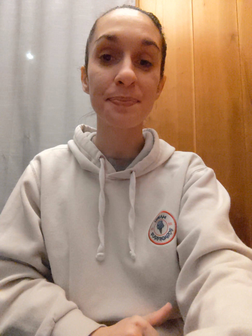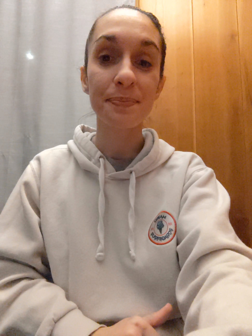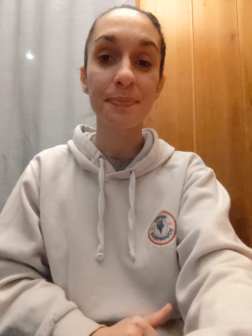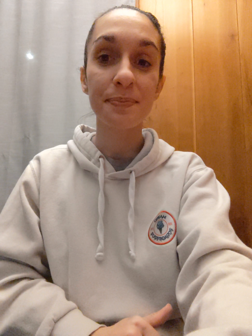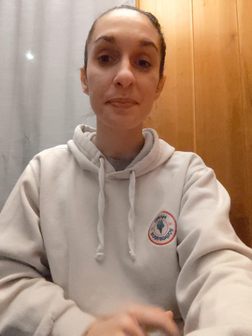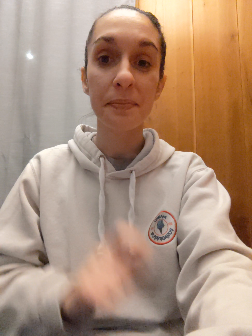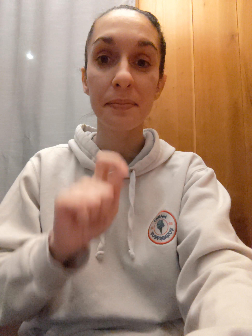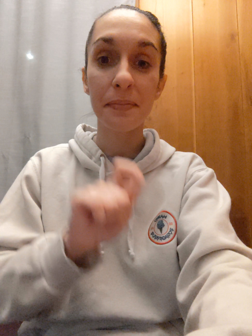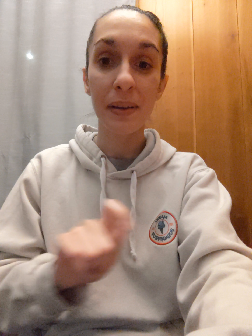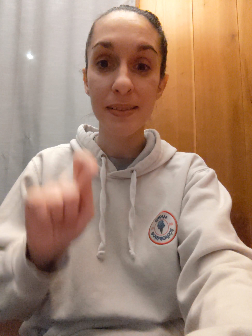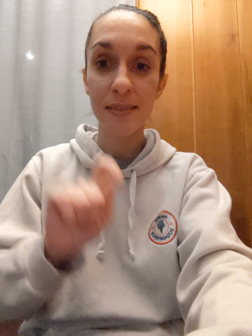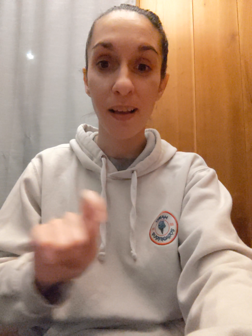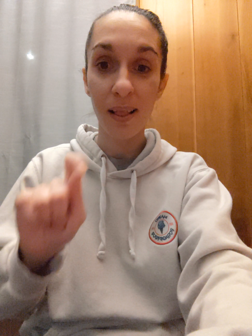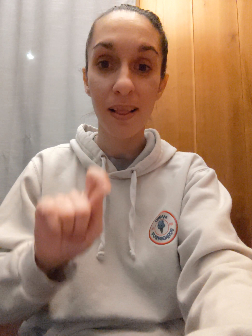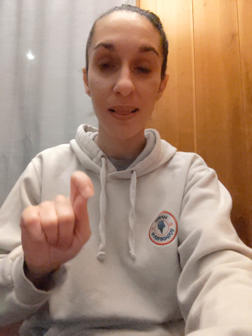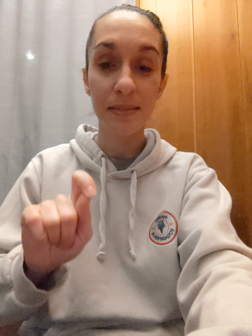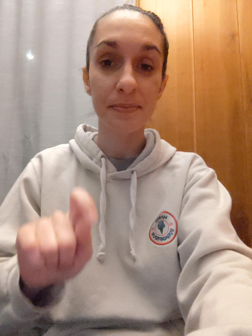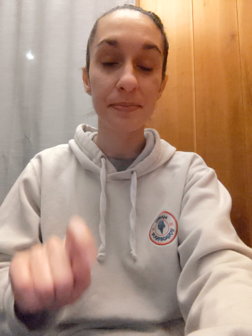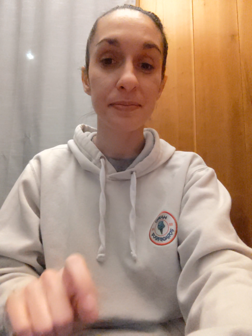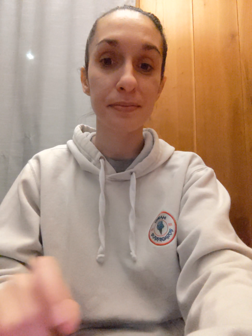pencil